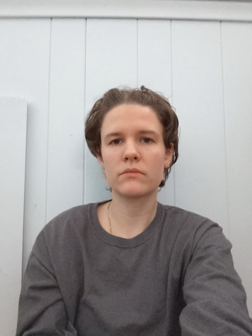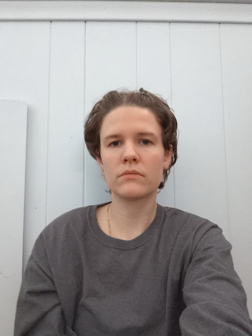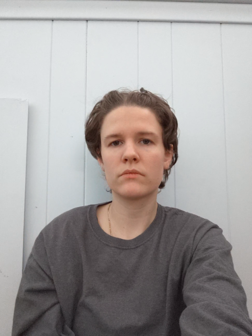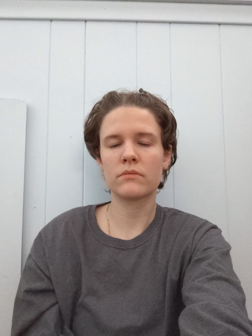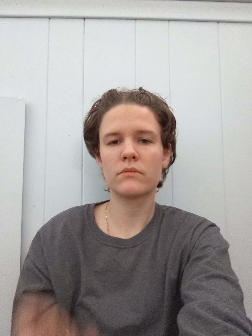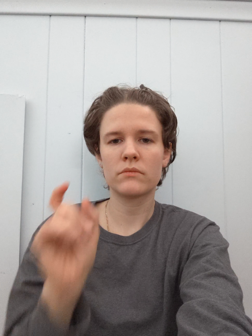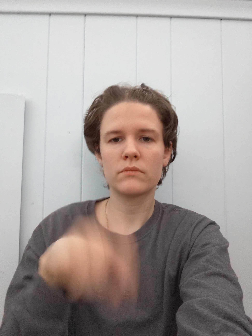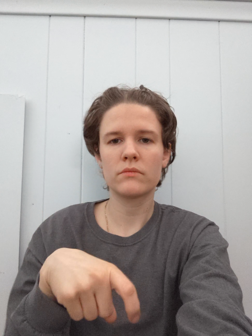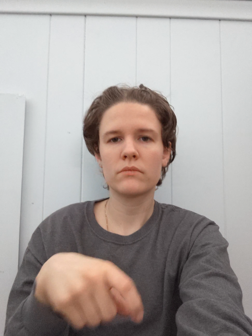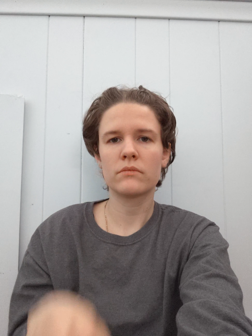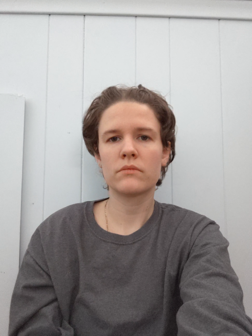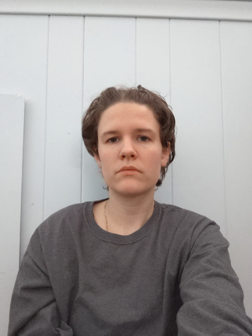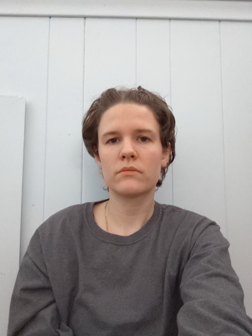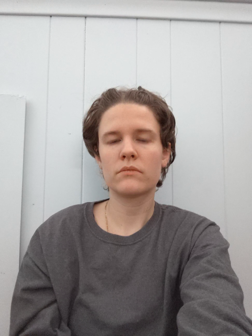have to